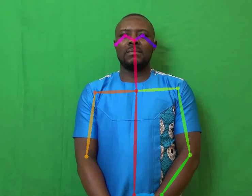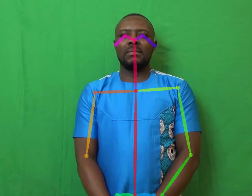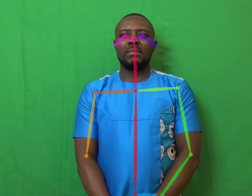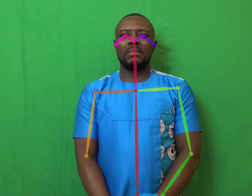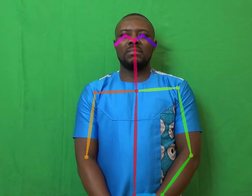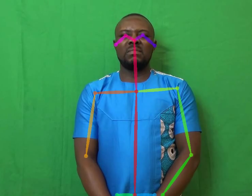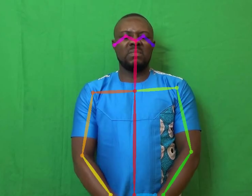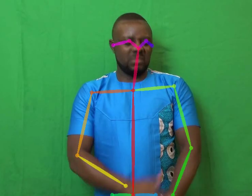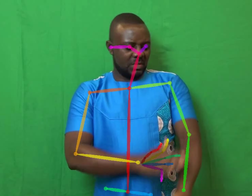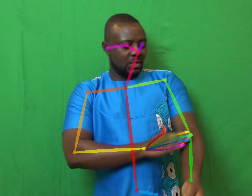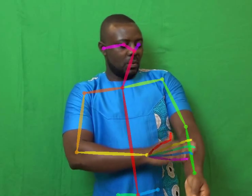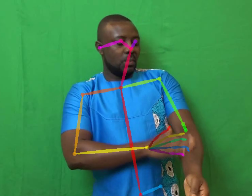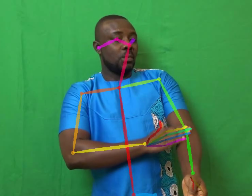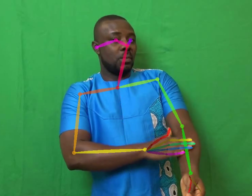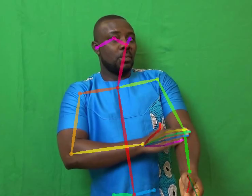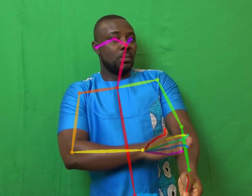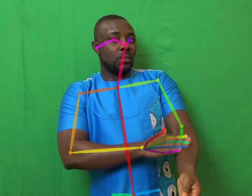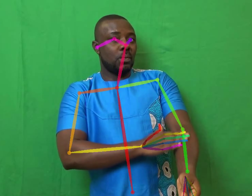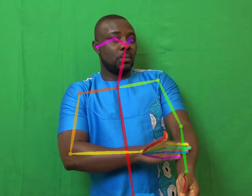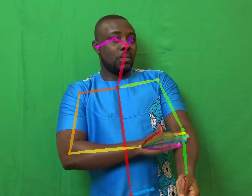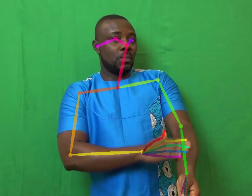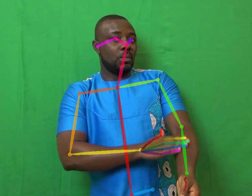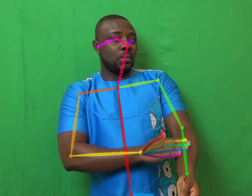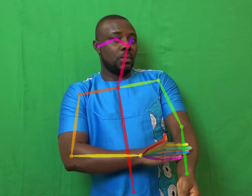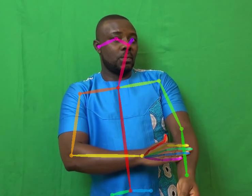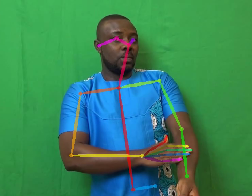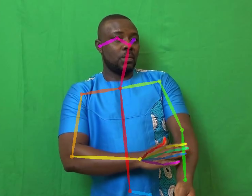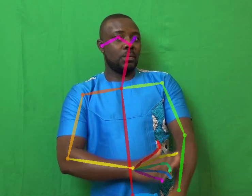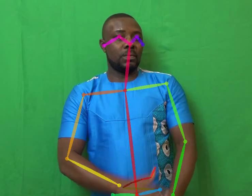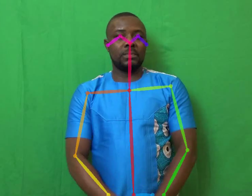whiteman or fair skin